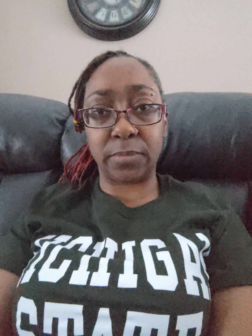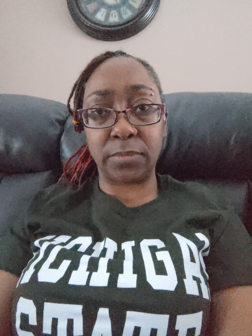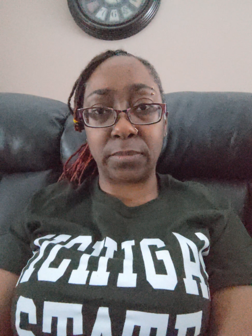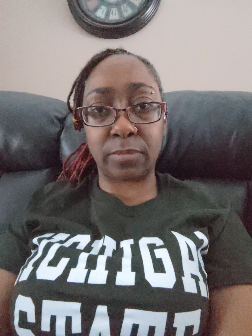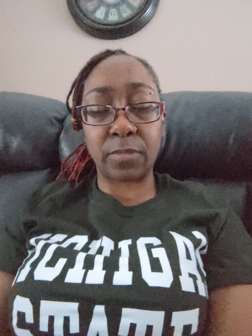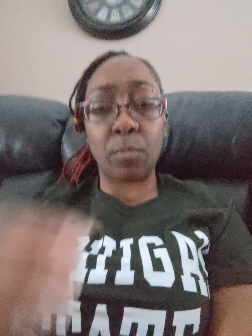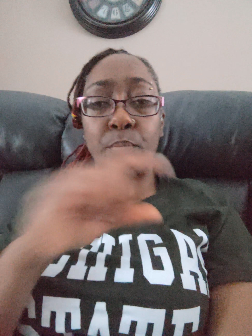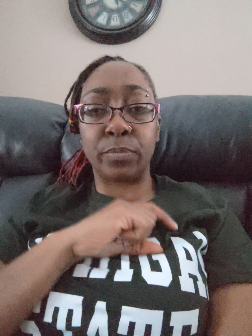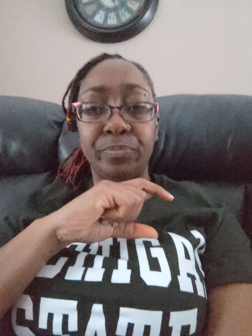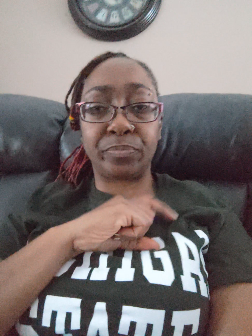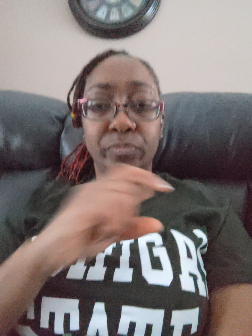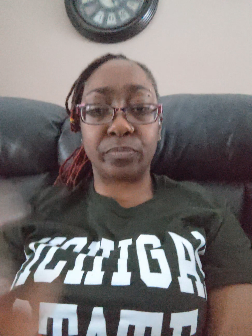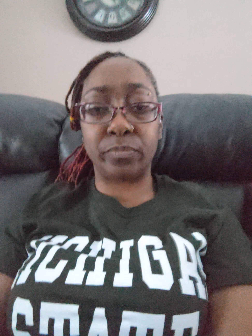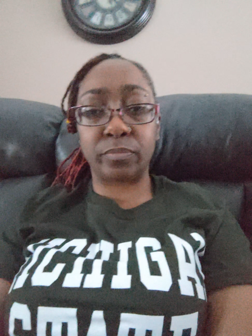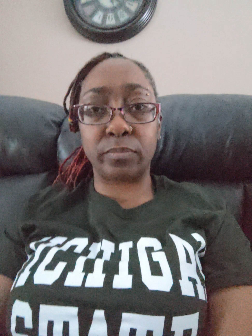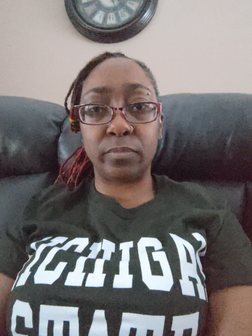police